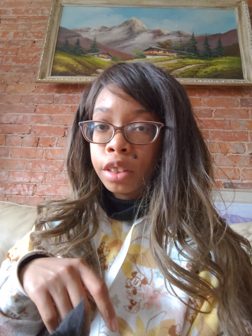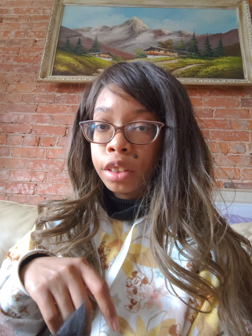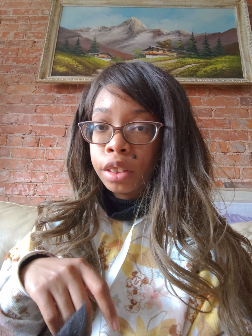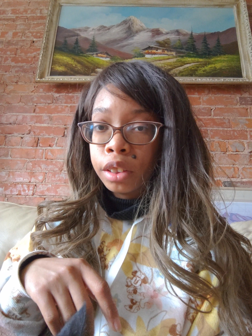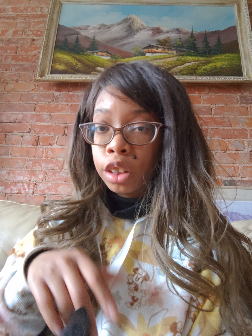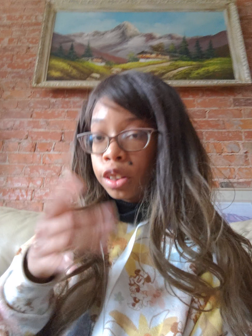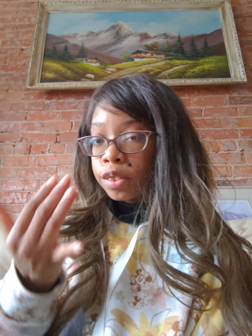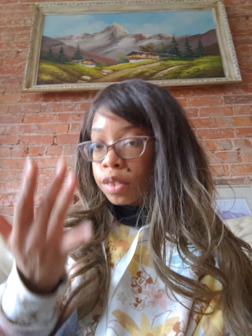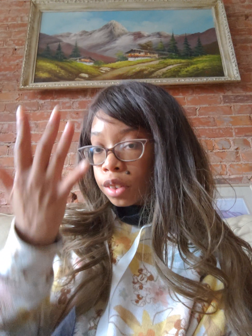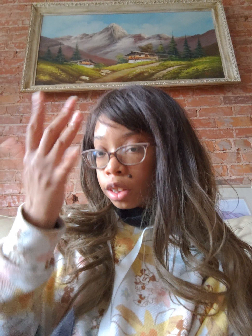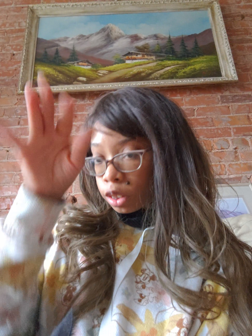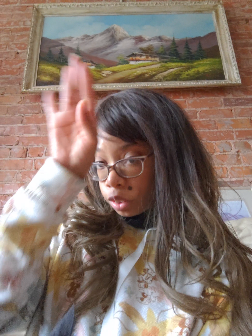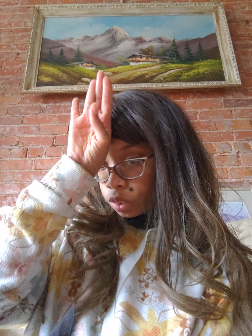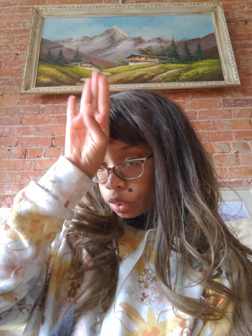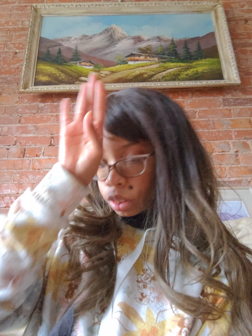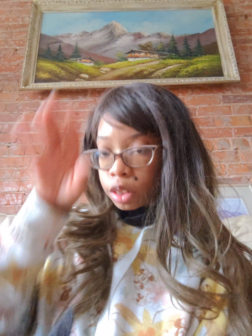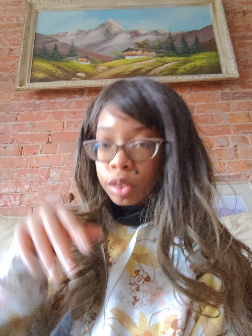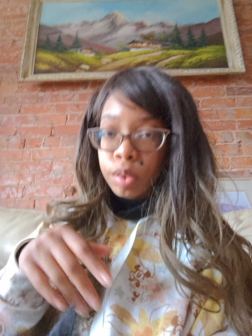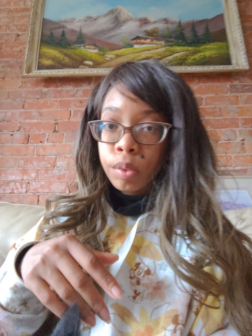fireman